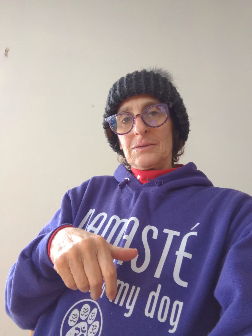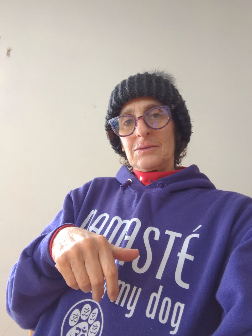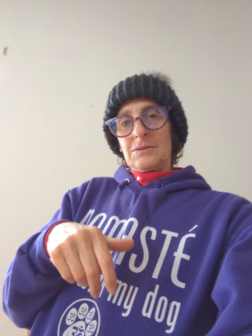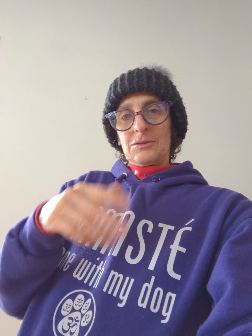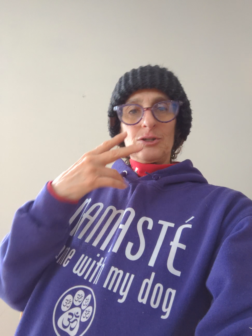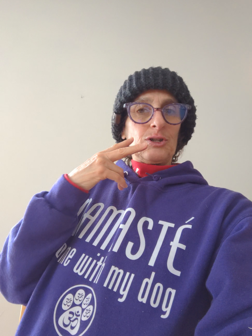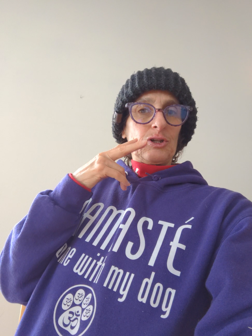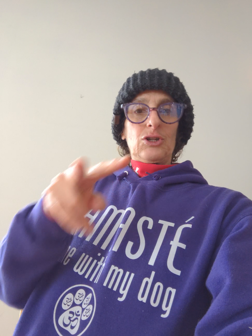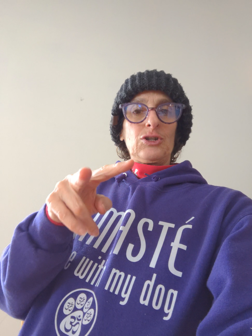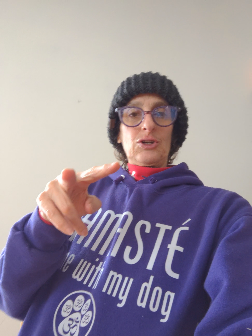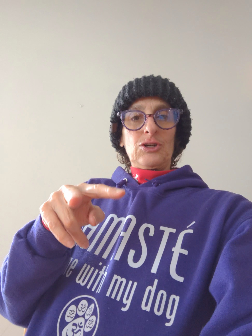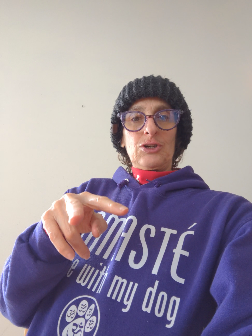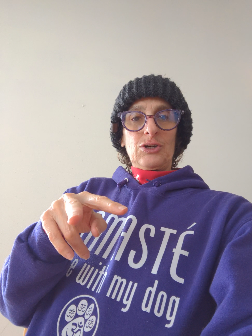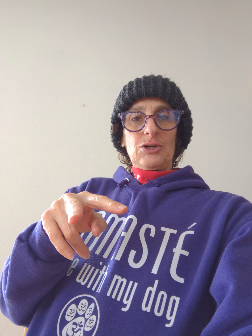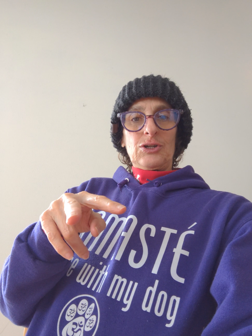look